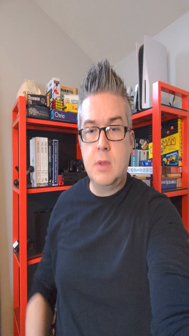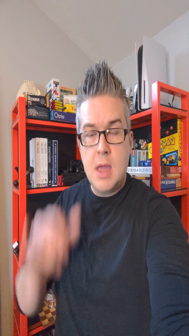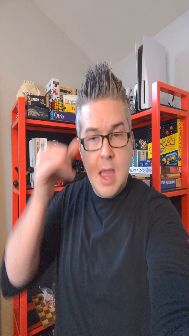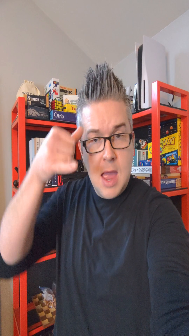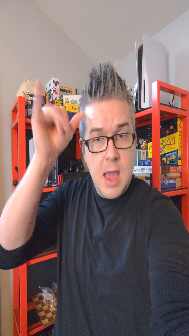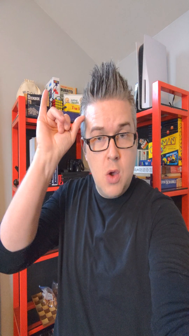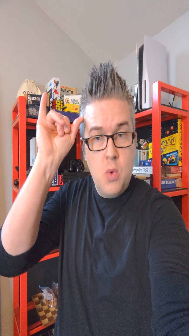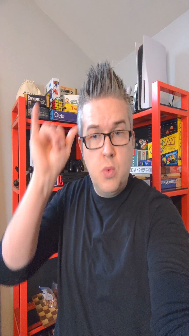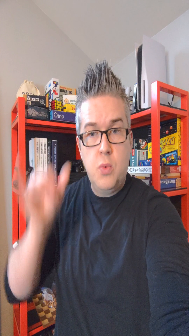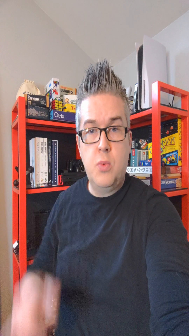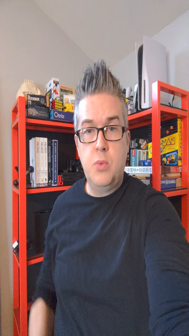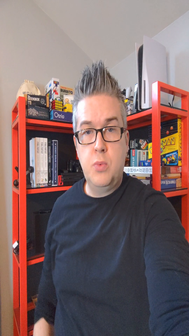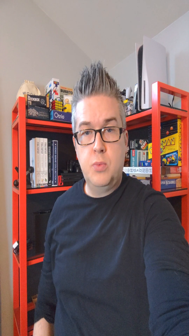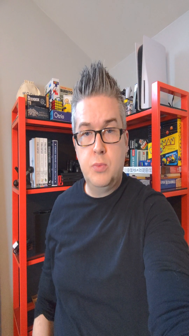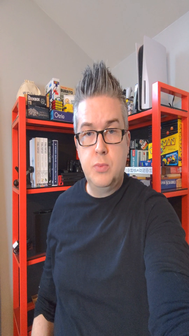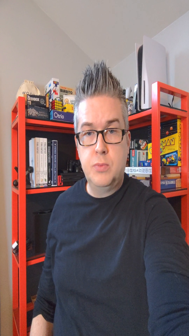cow